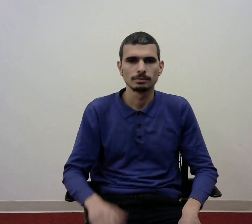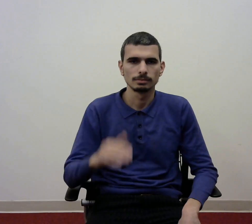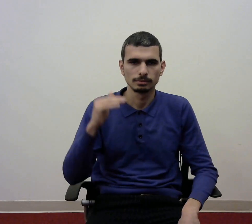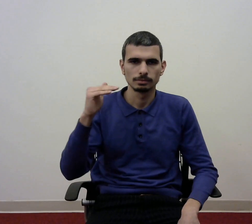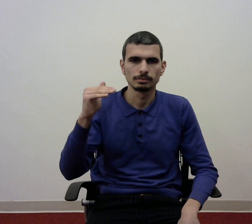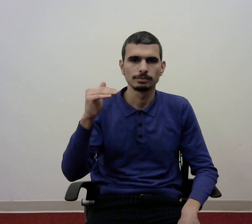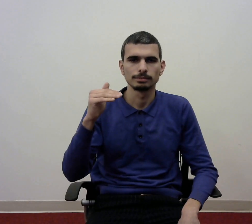siz